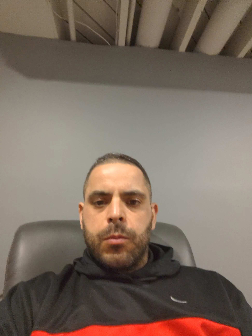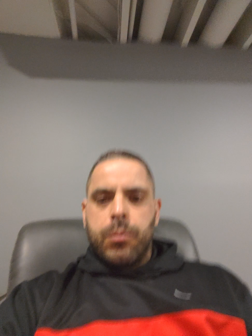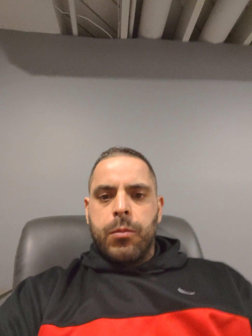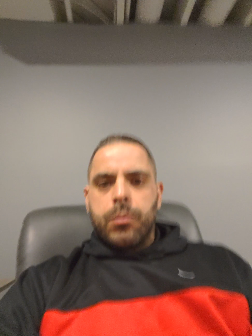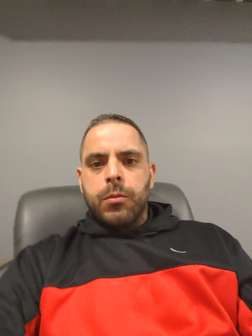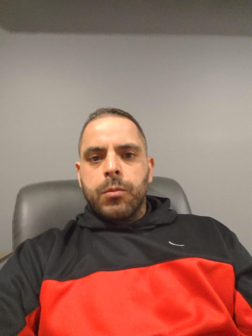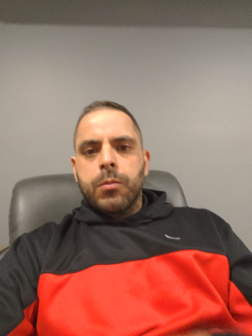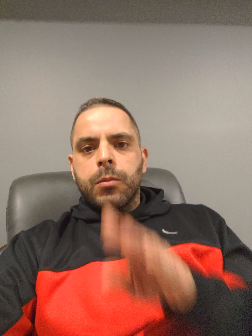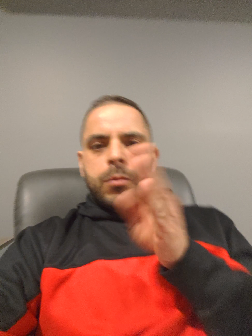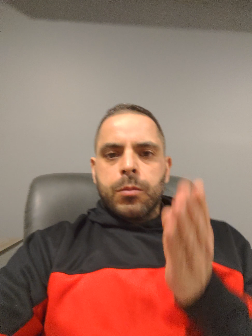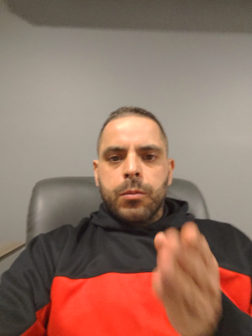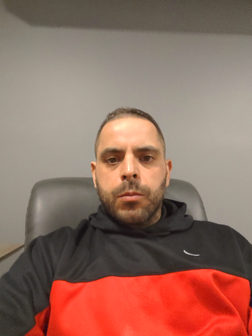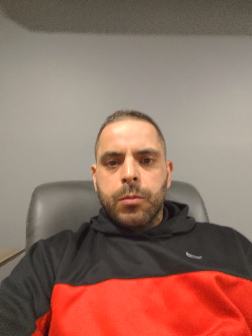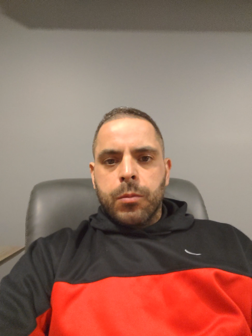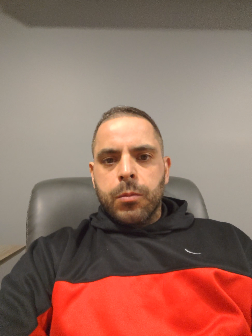open